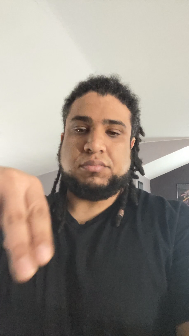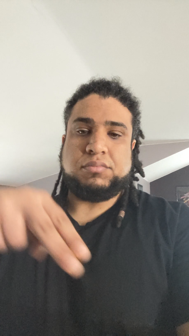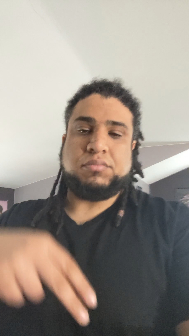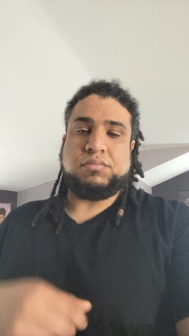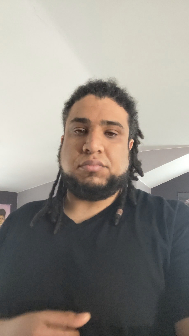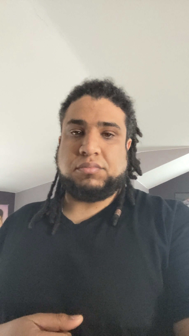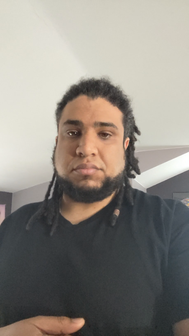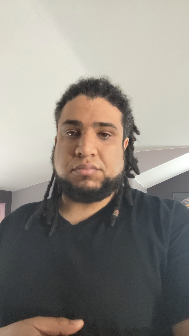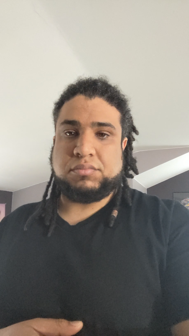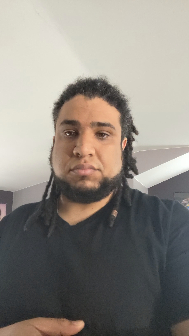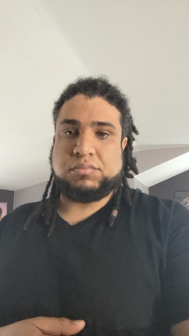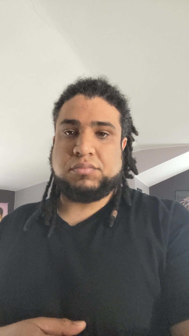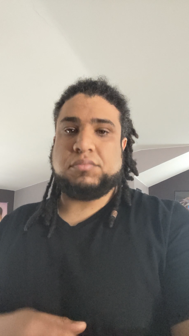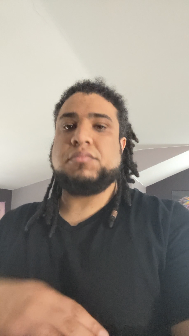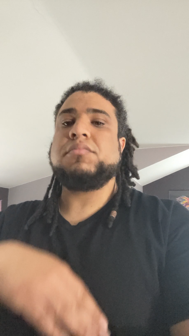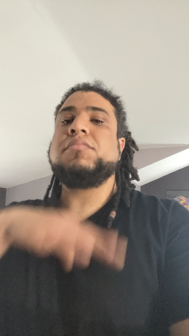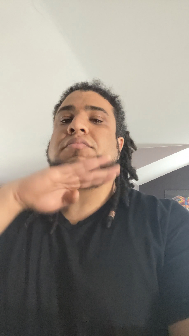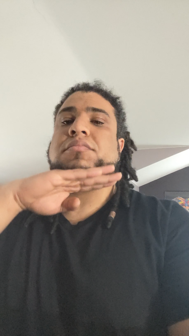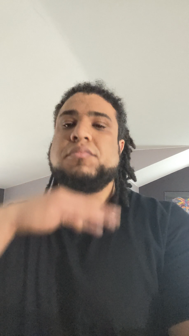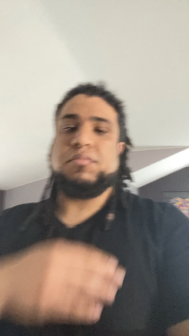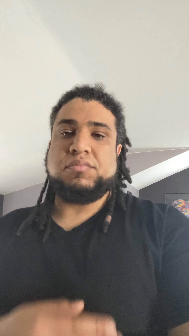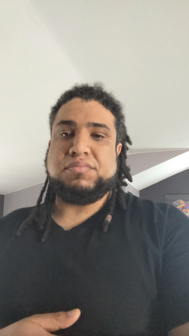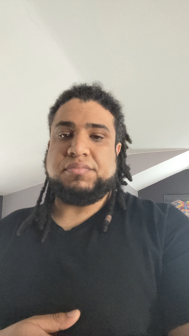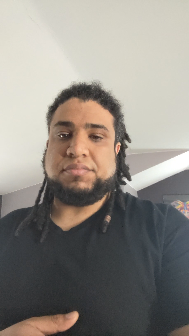full